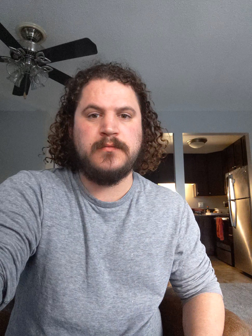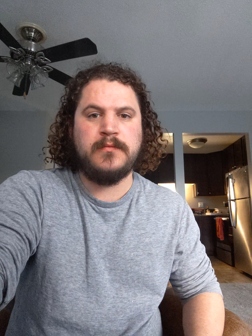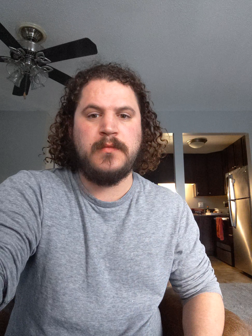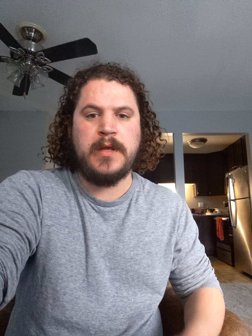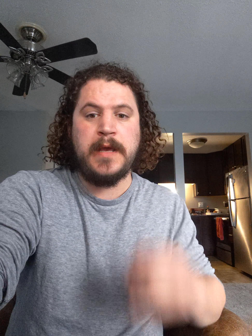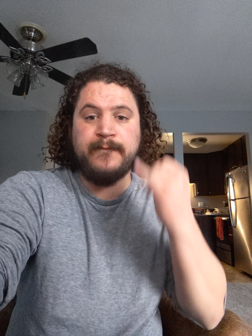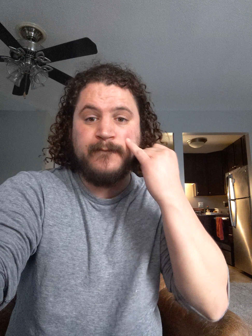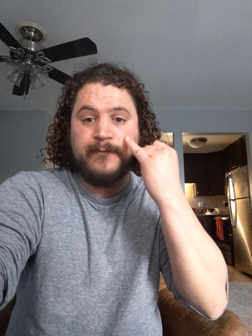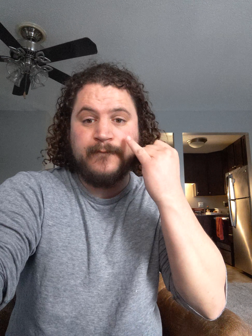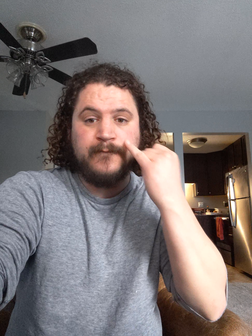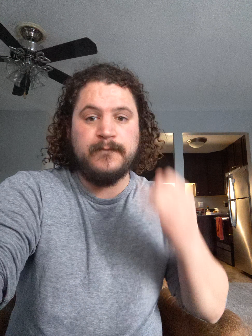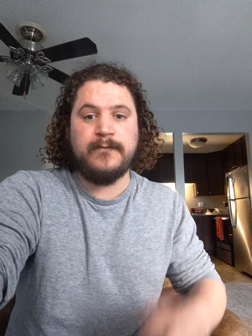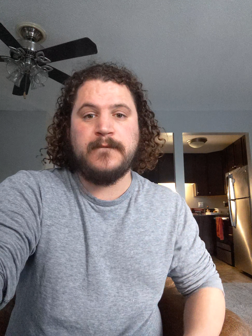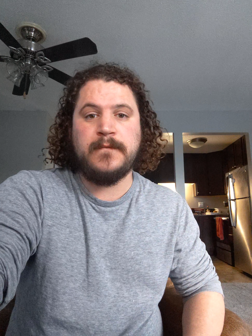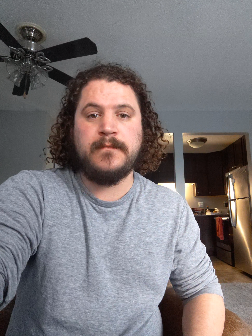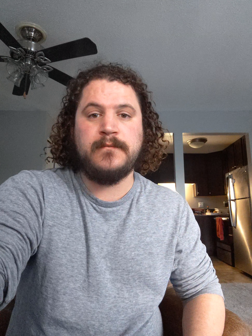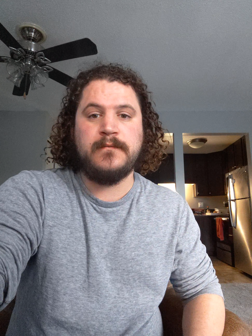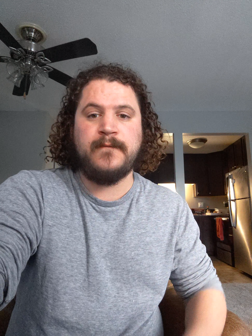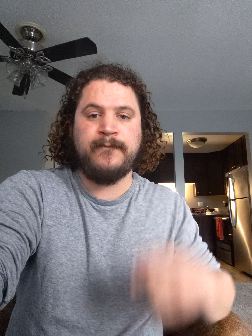if